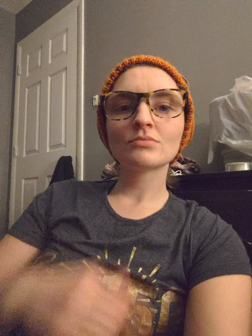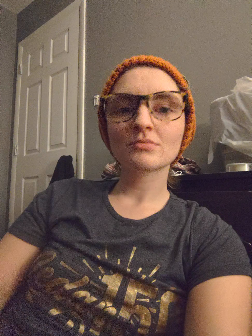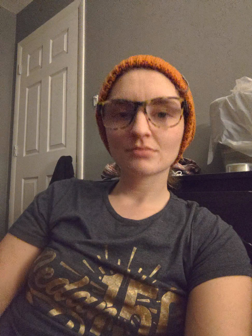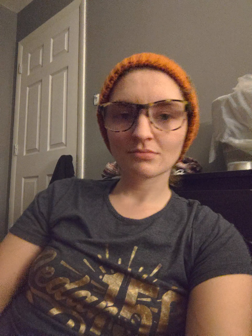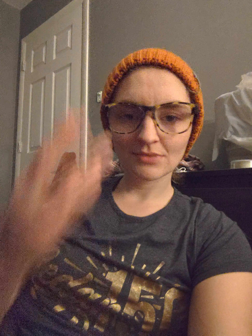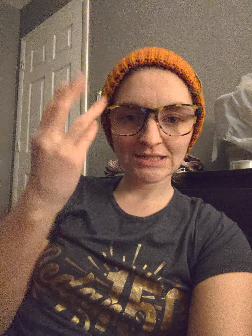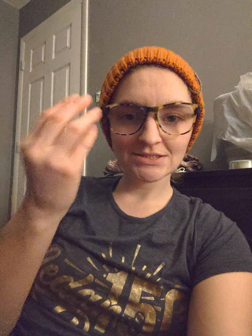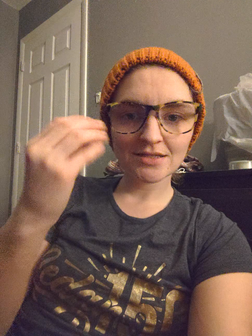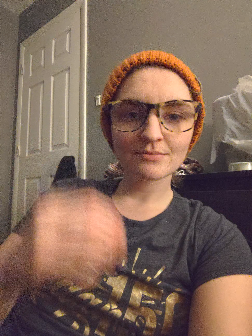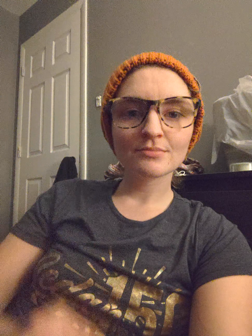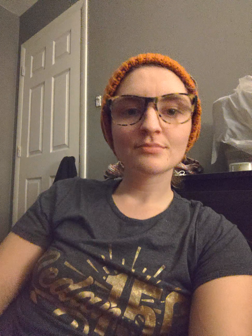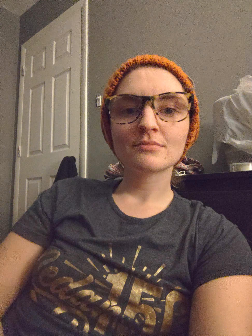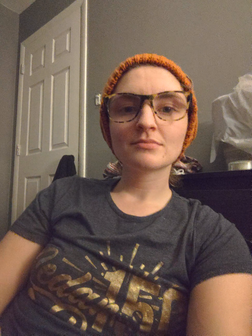outside